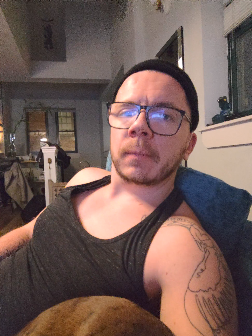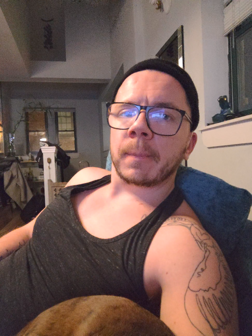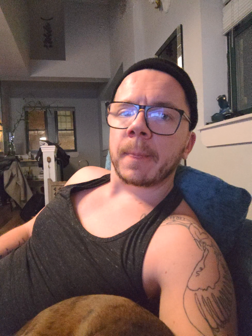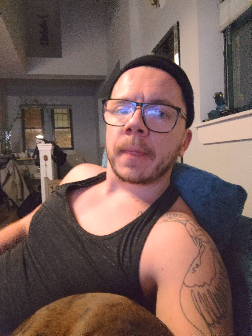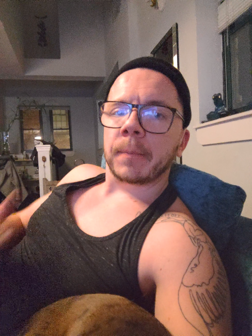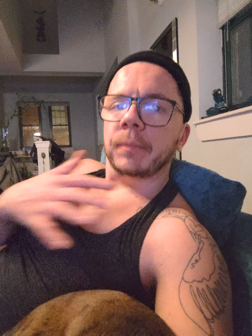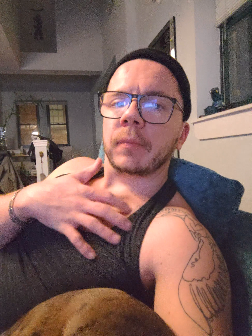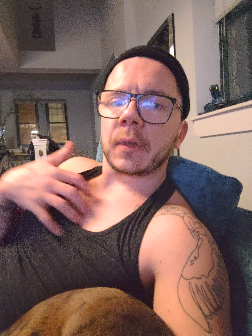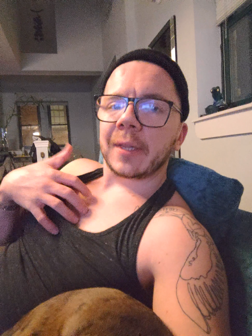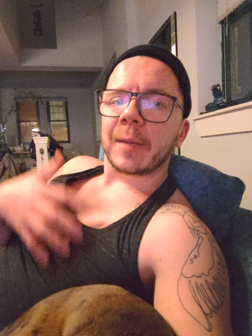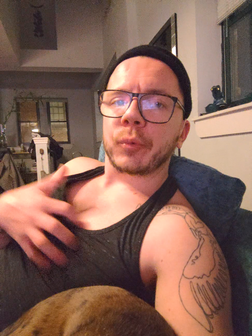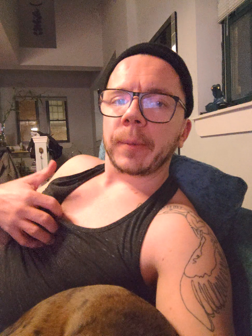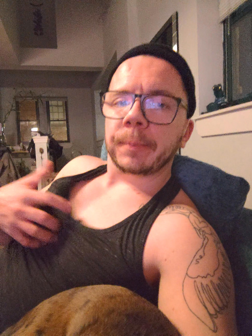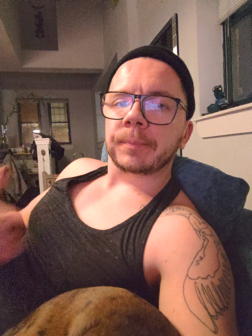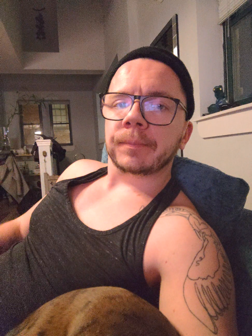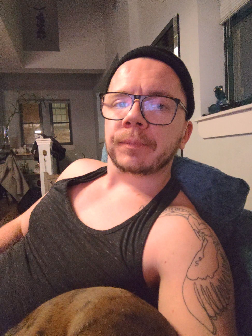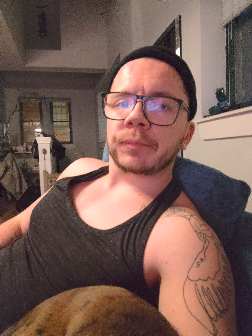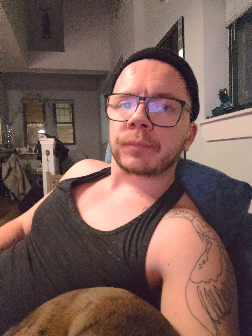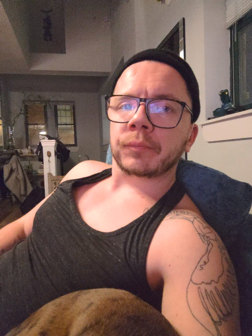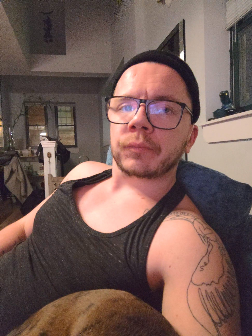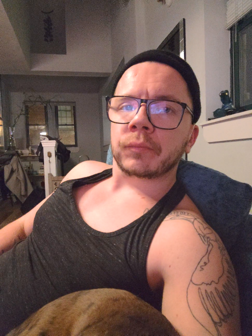zebra